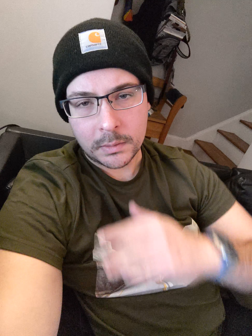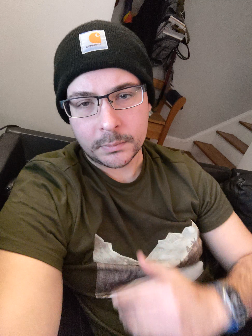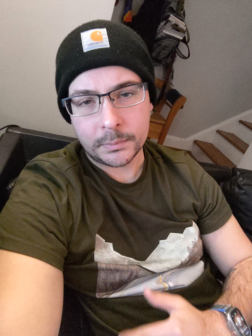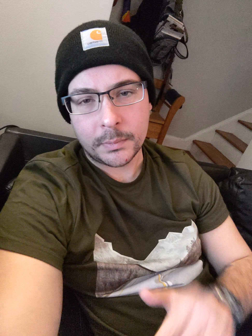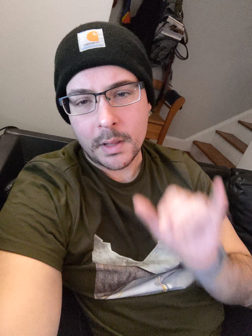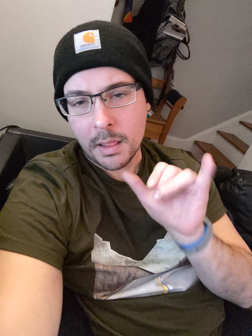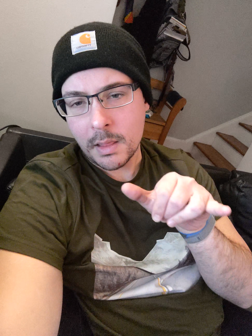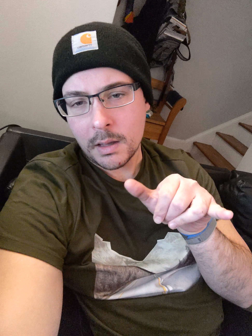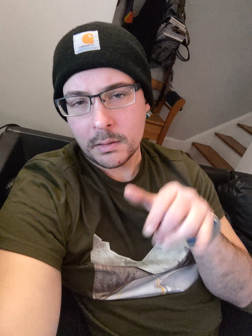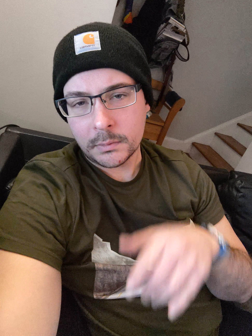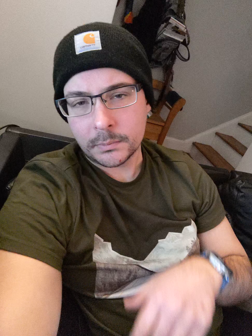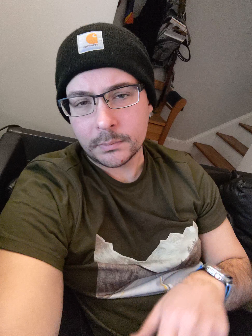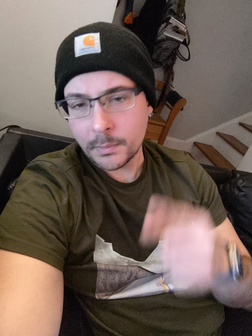that